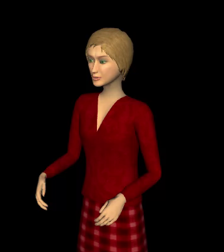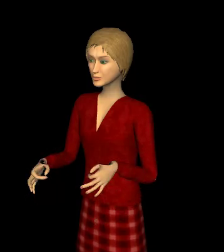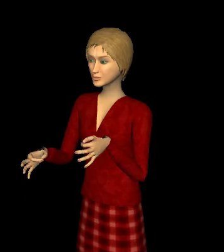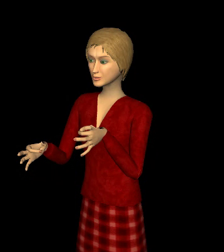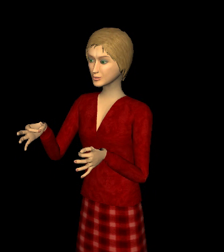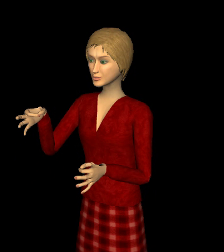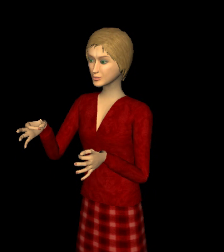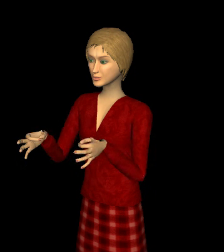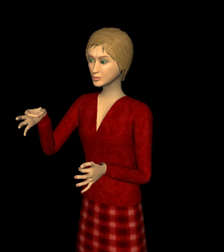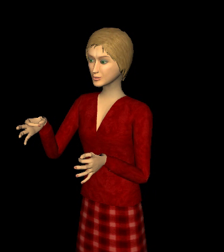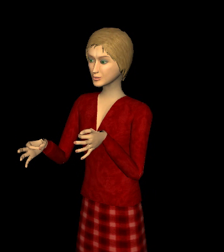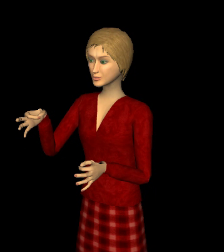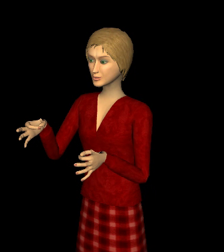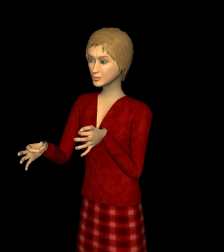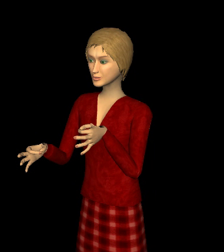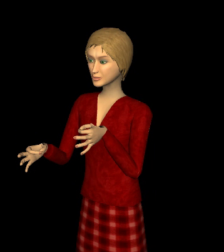محكمة